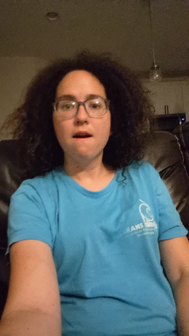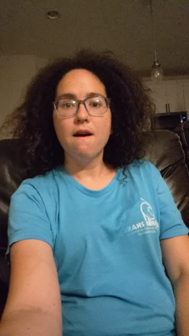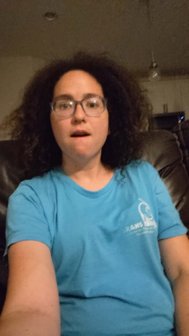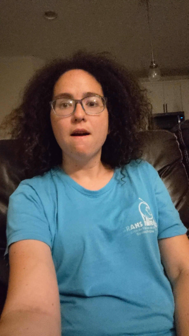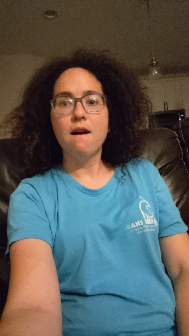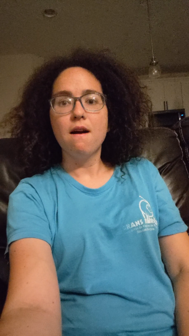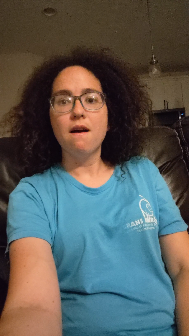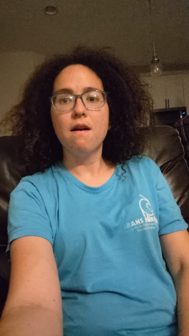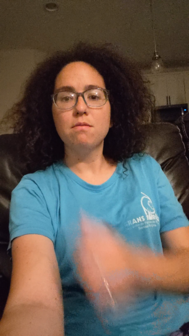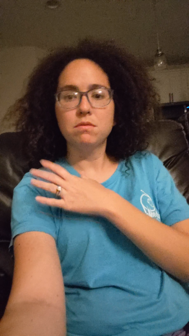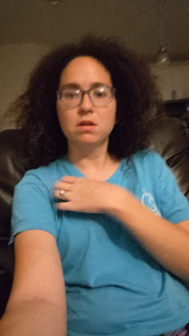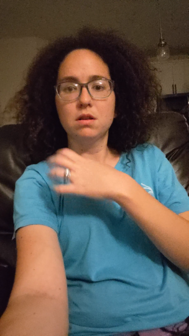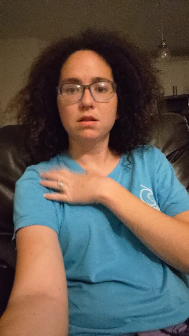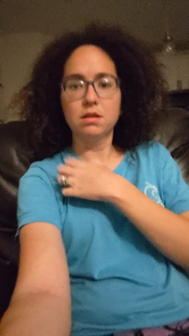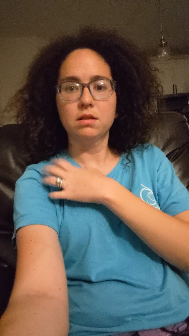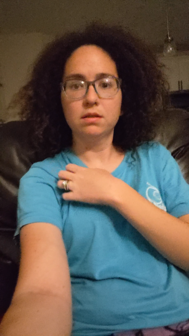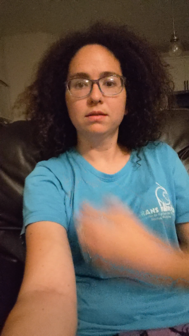bear